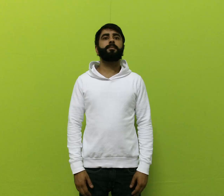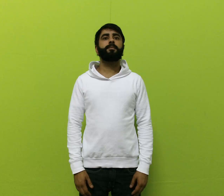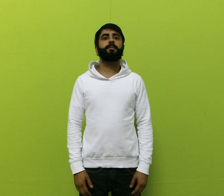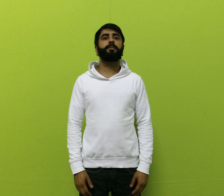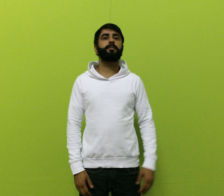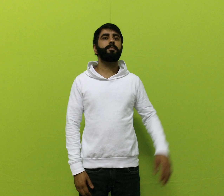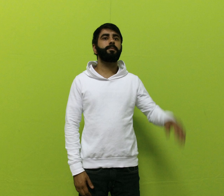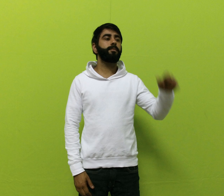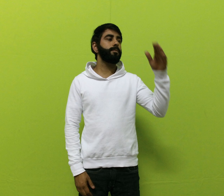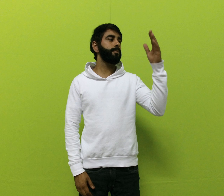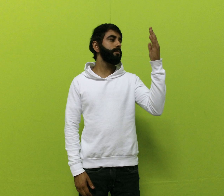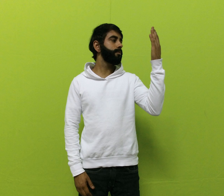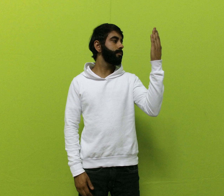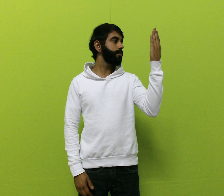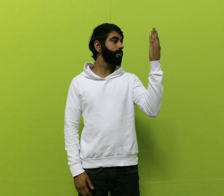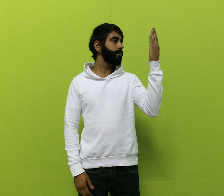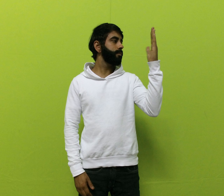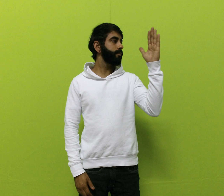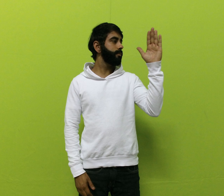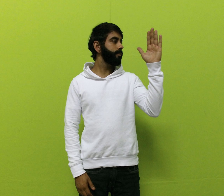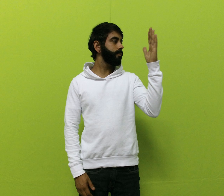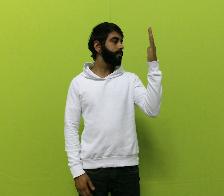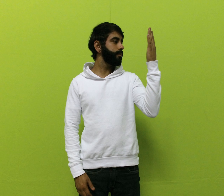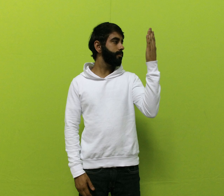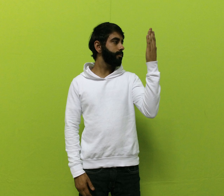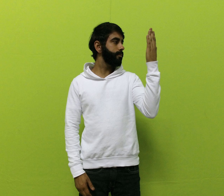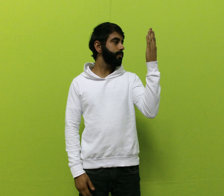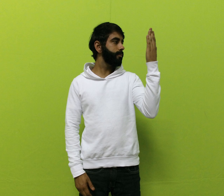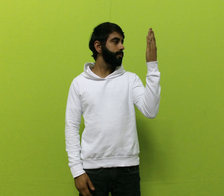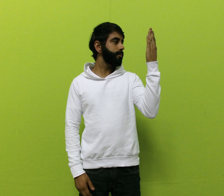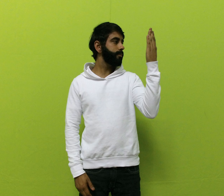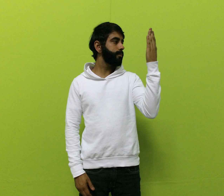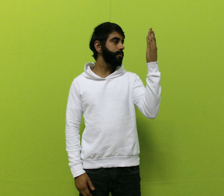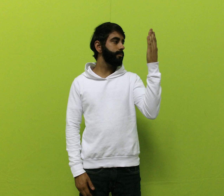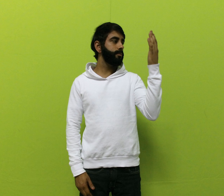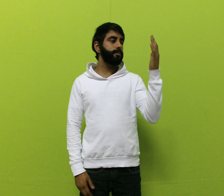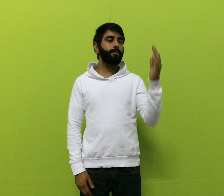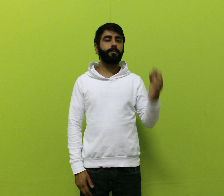espelho